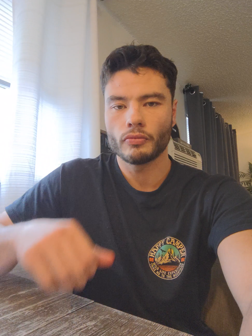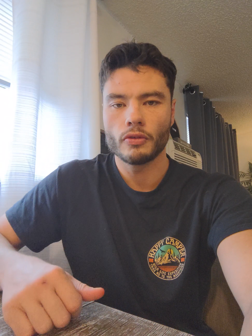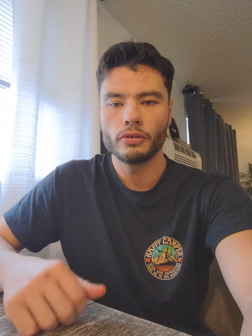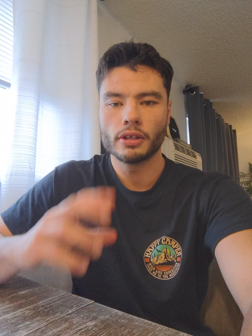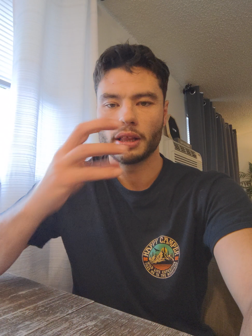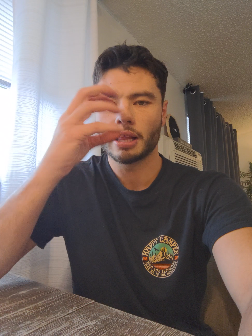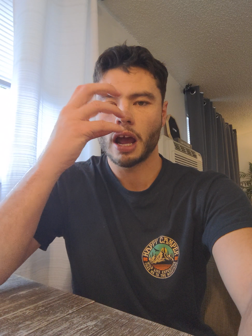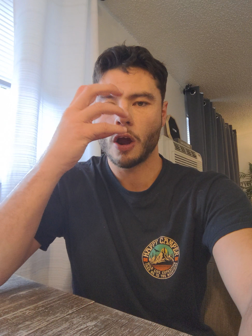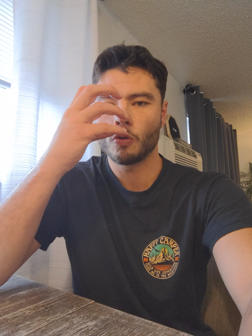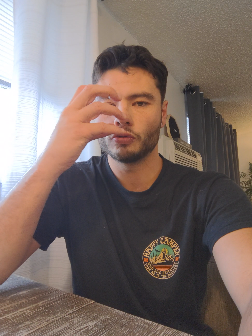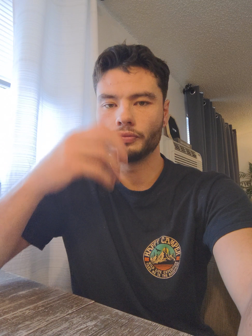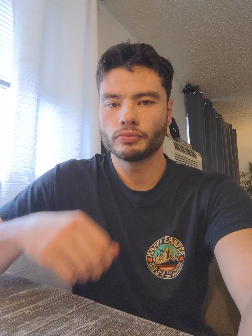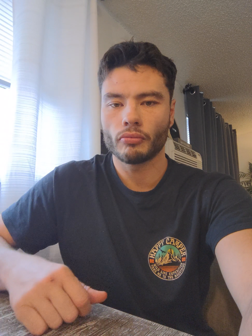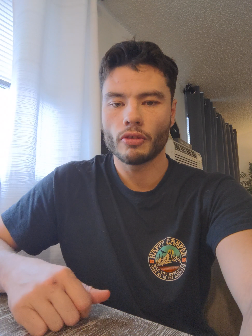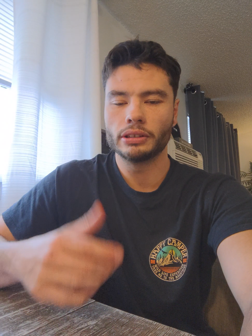clown